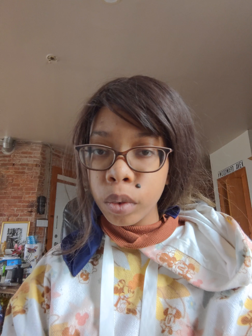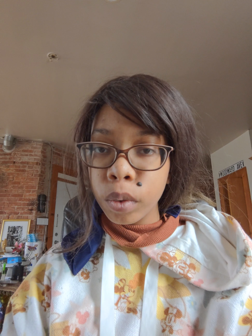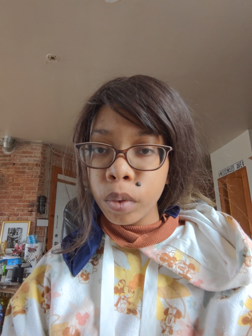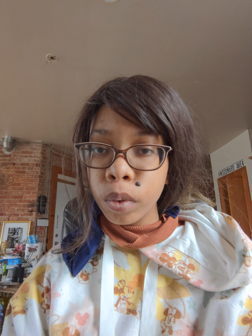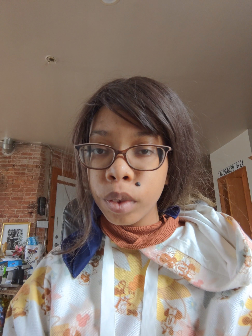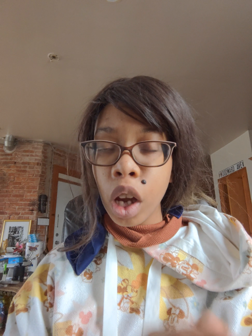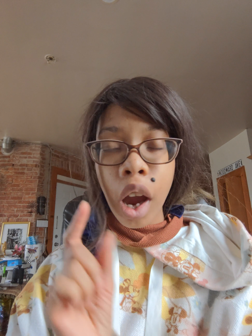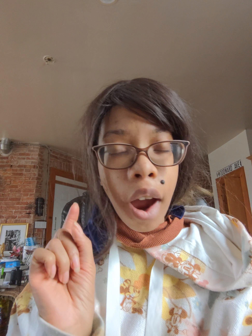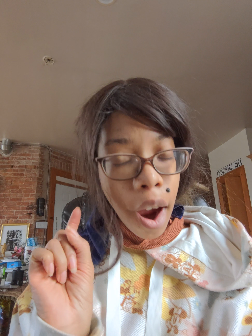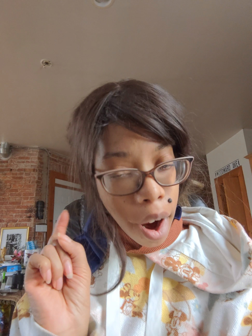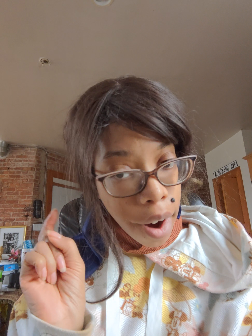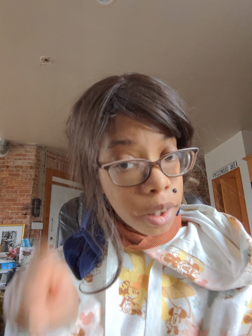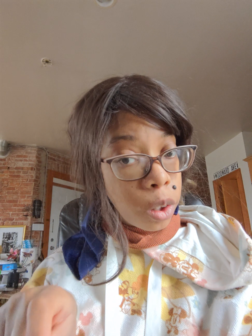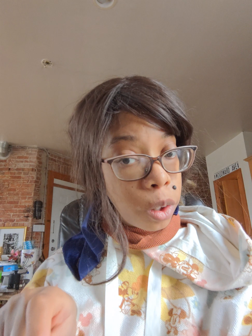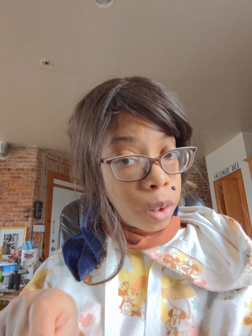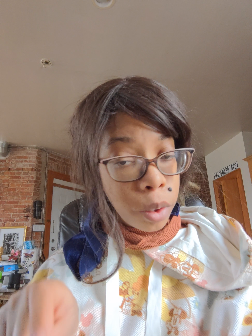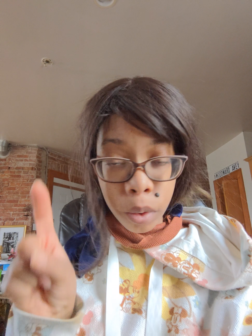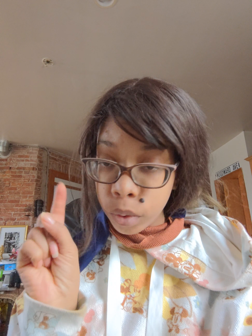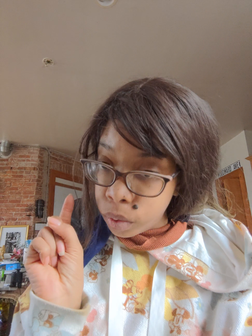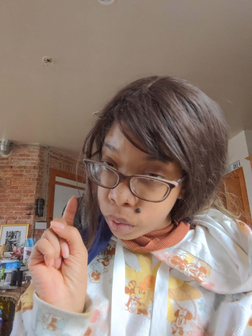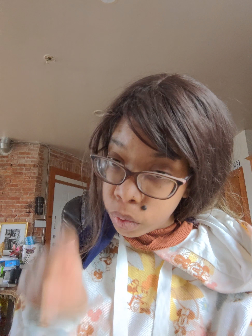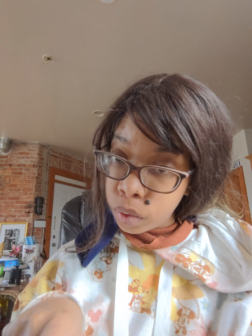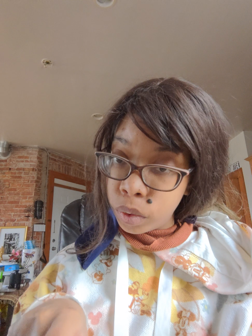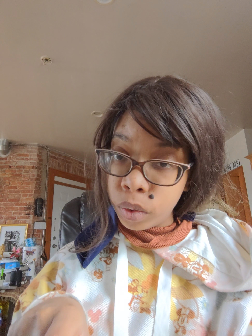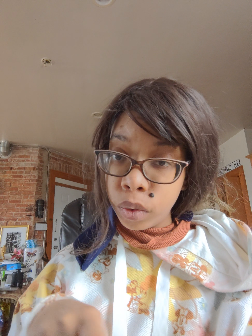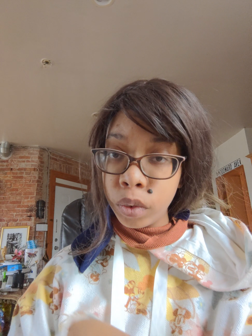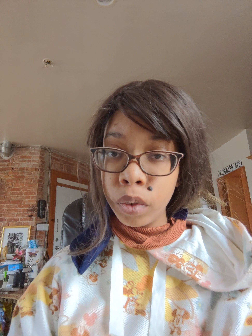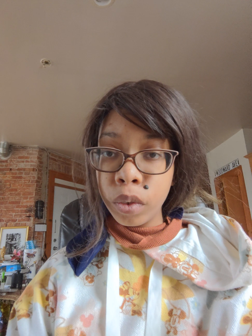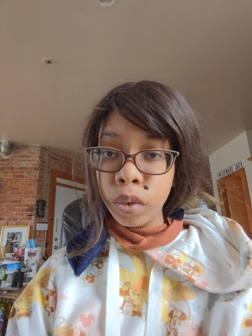have to